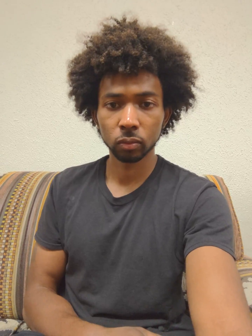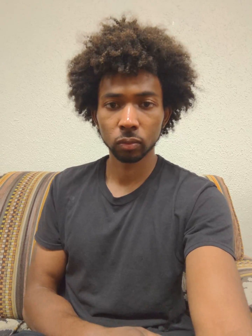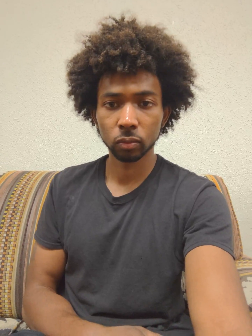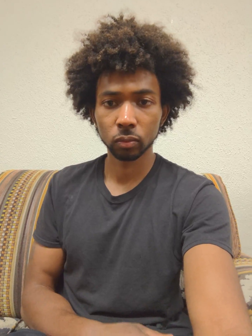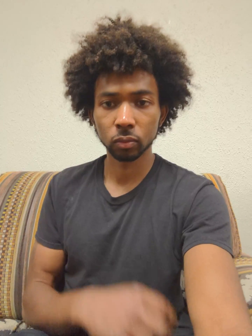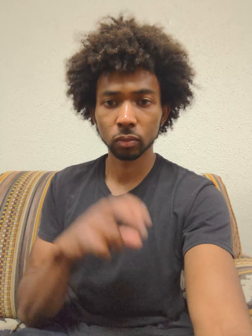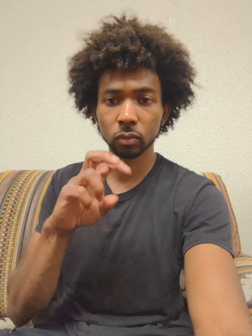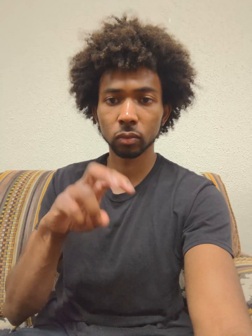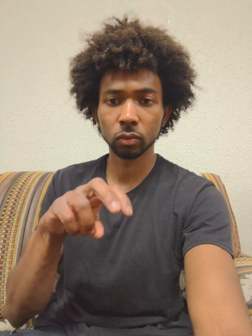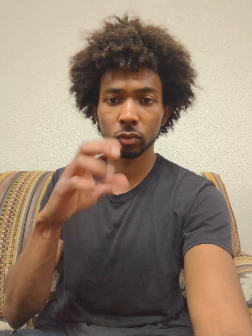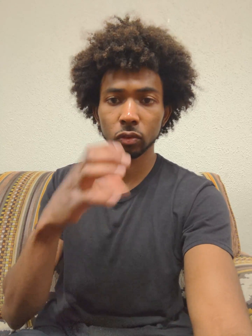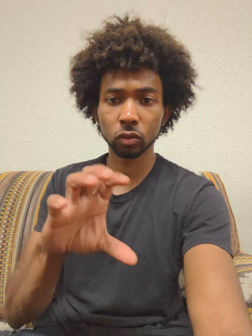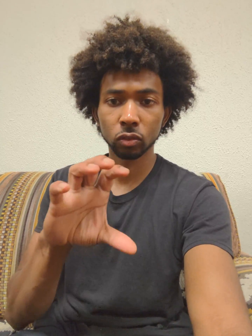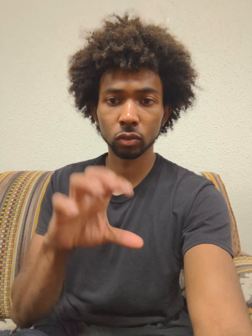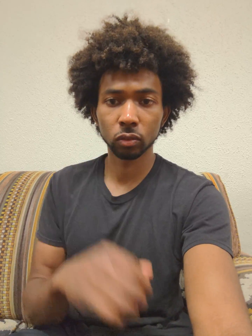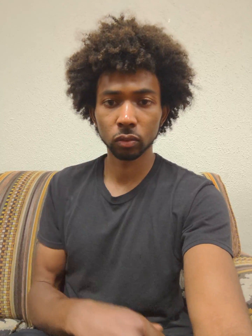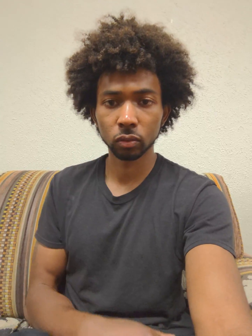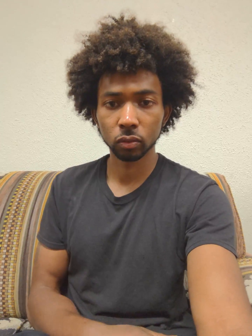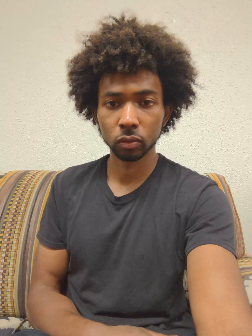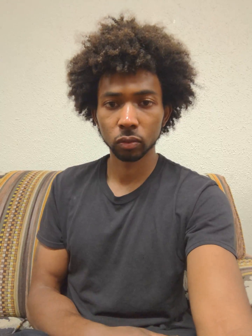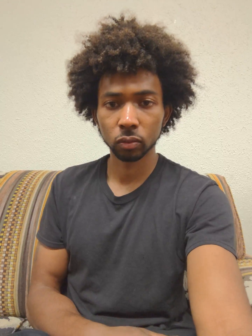potato chip